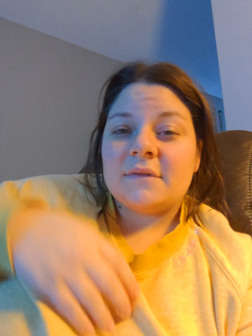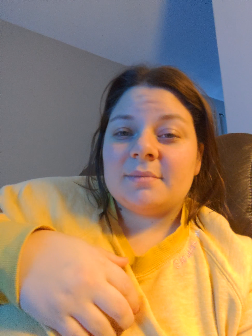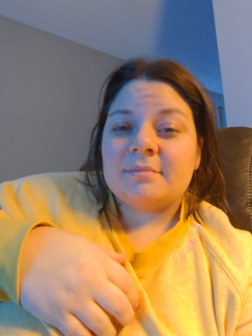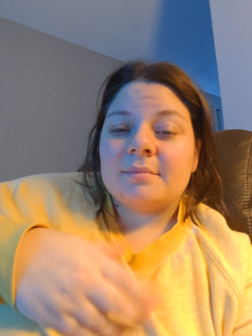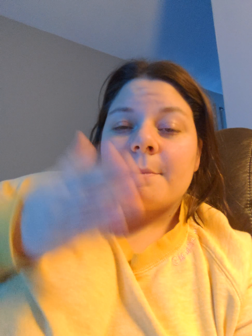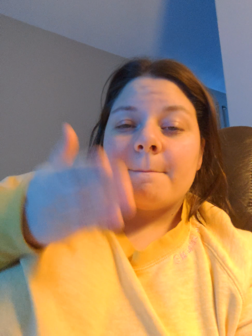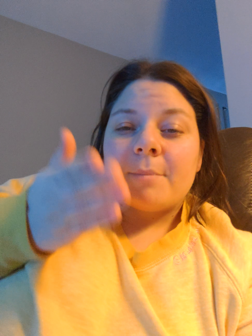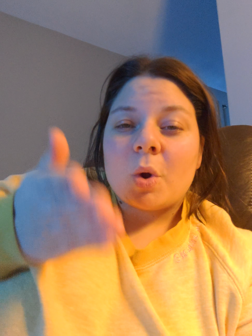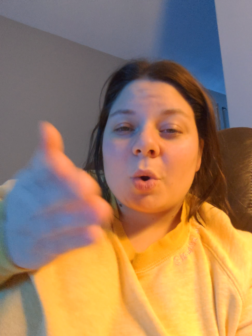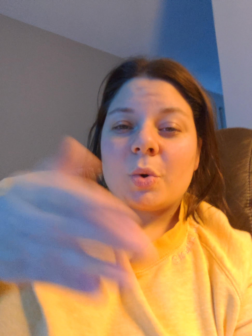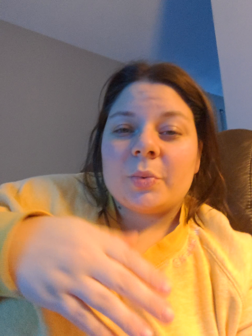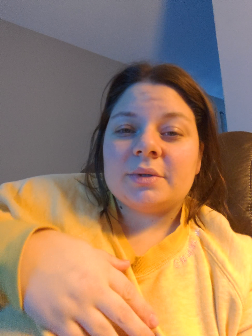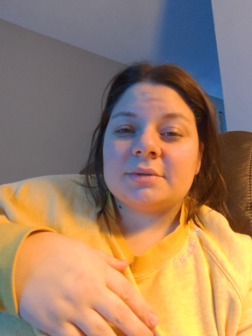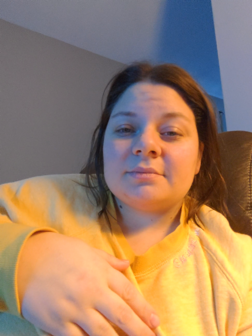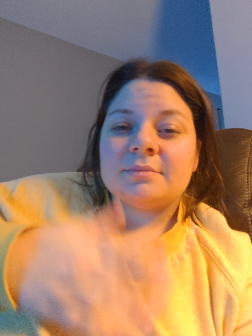boat